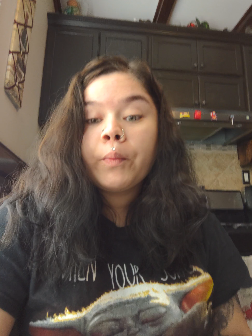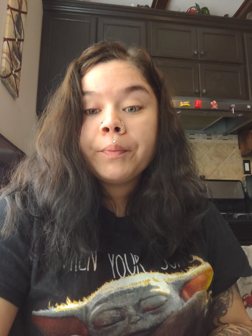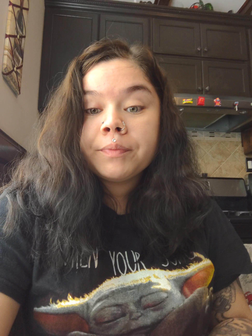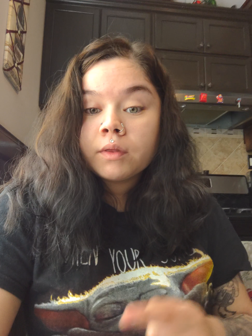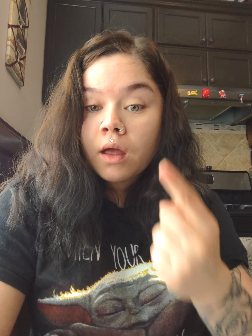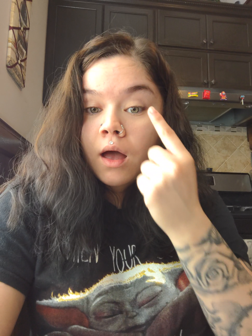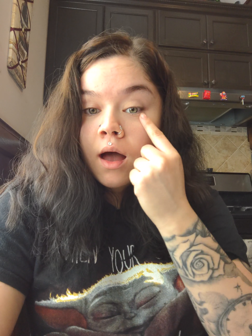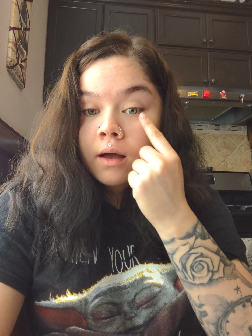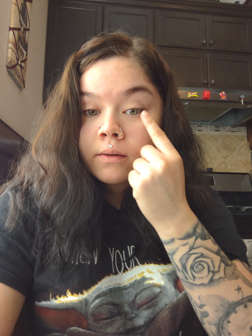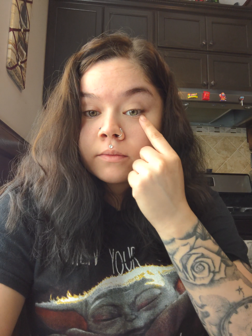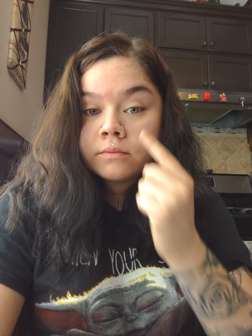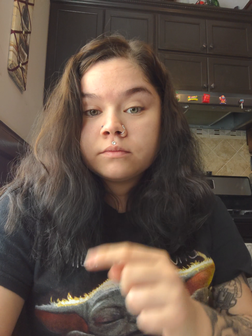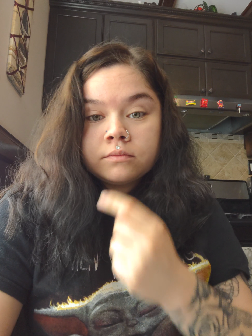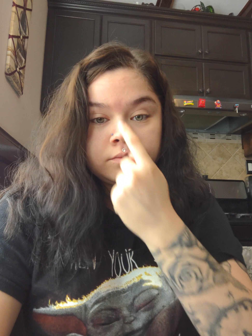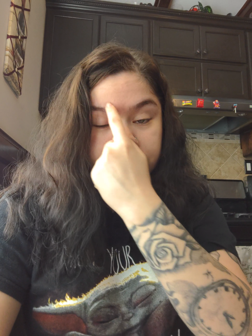eye